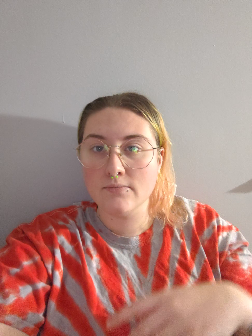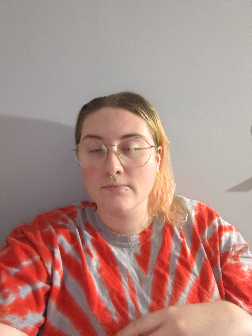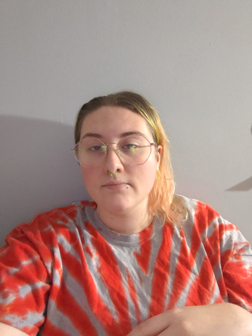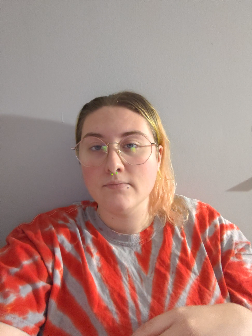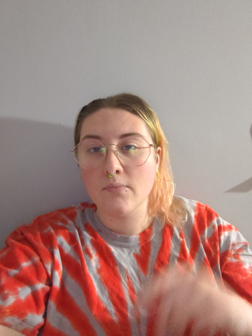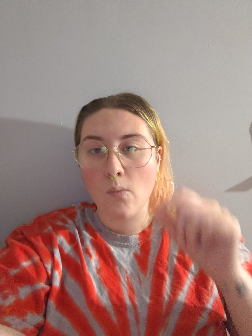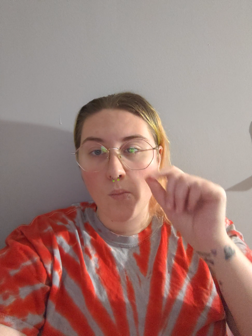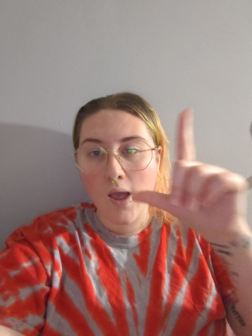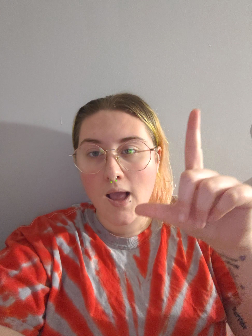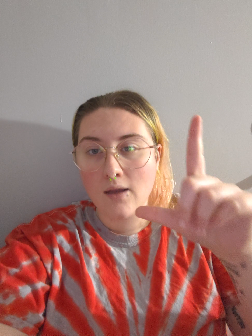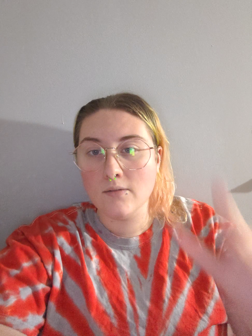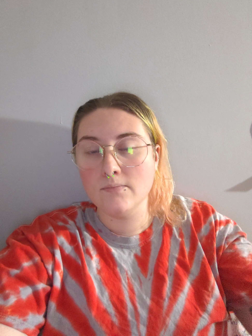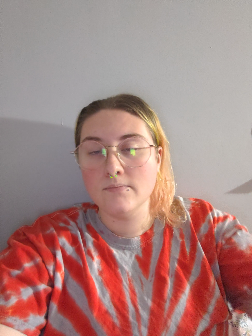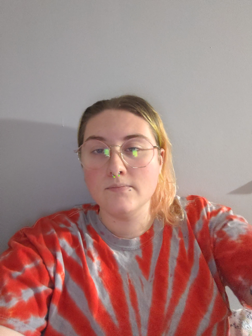awake